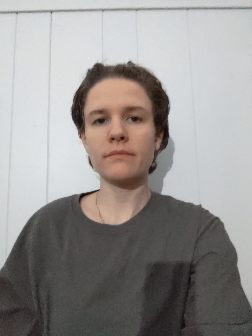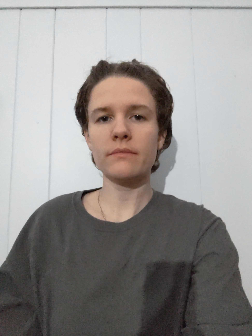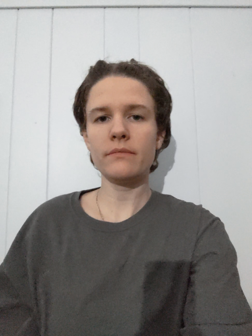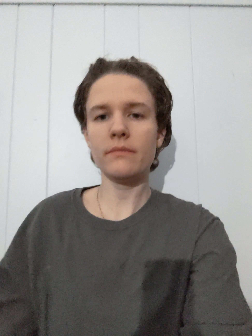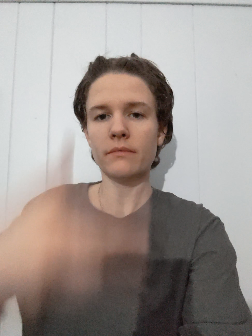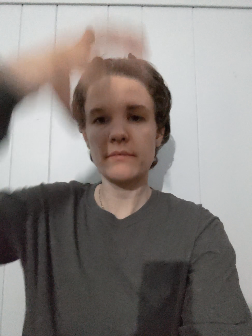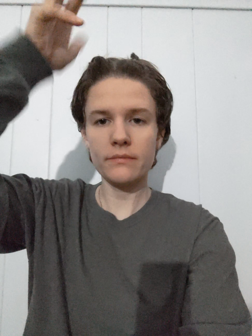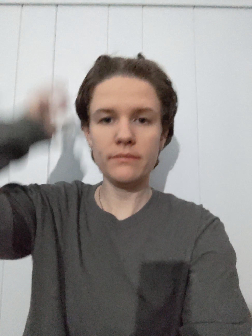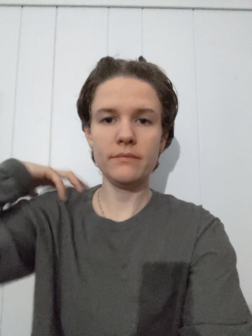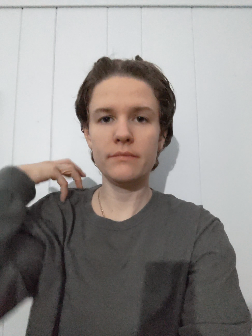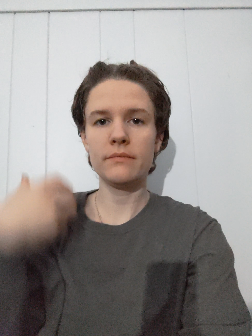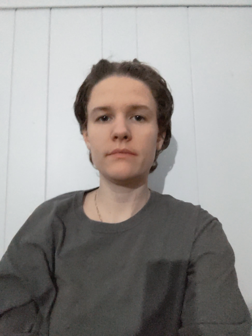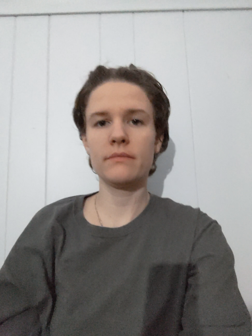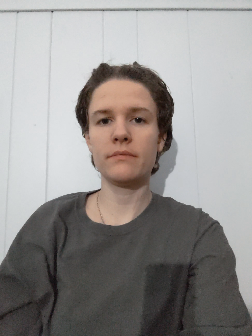lion